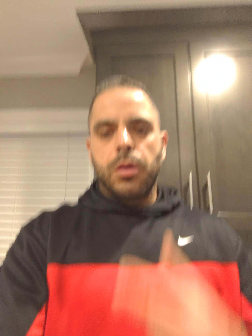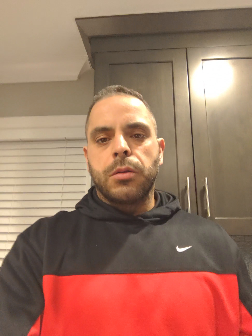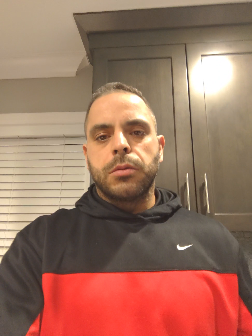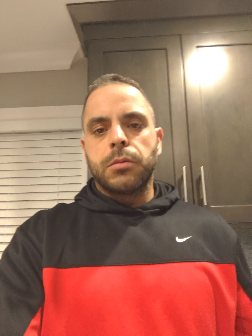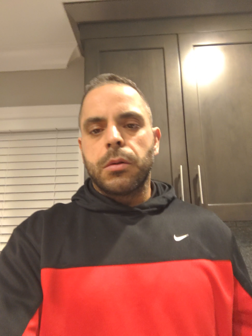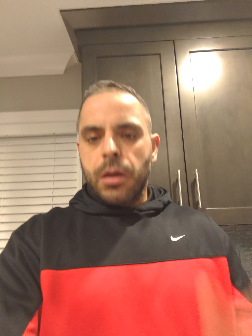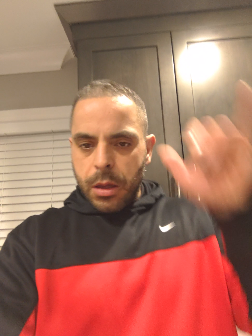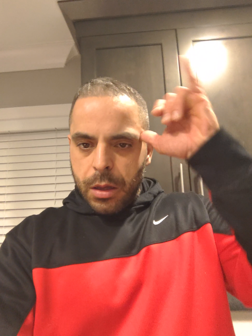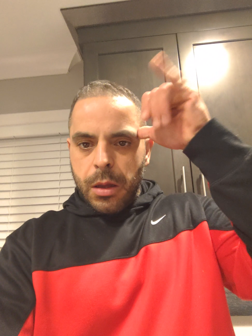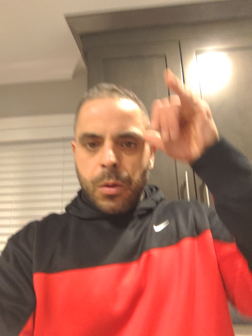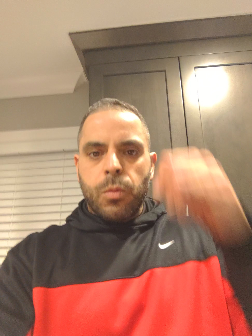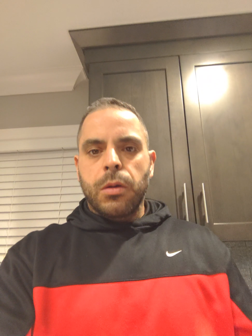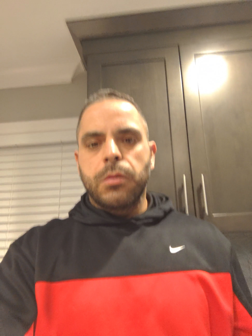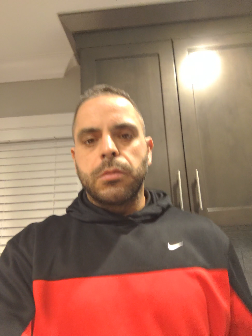cow